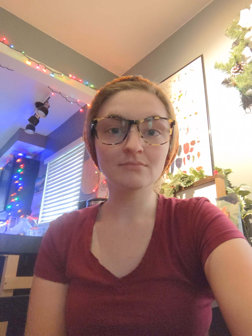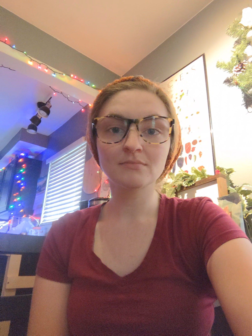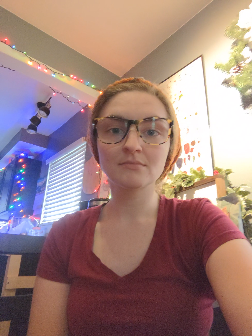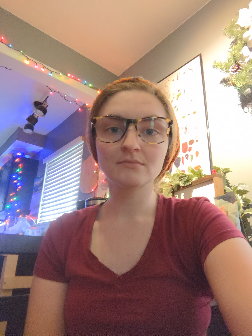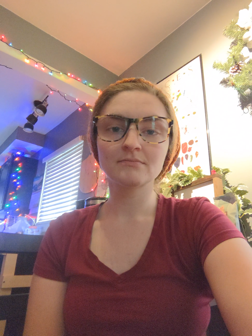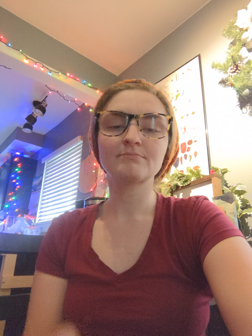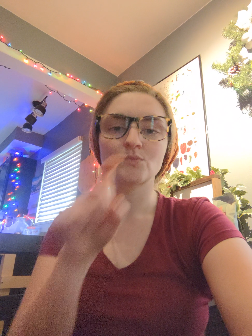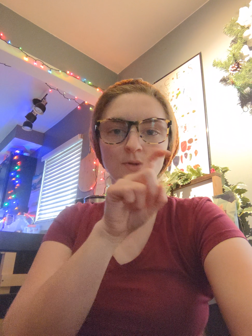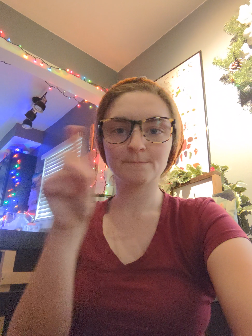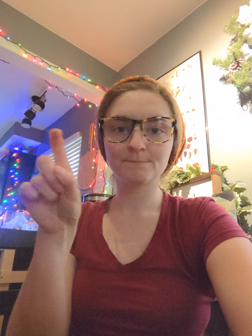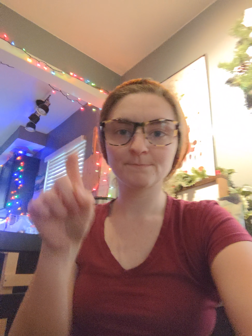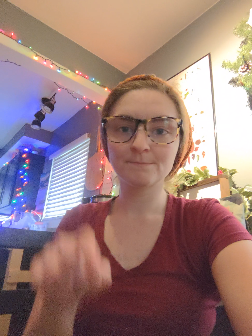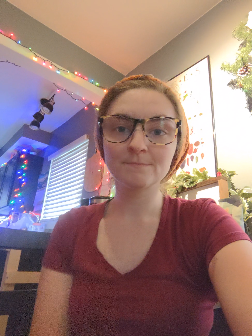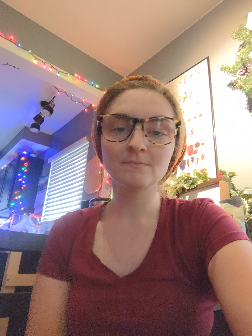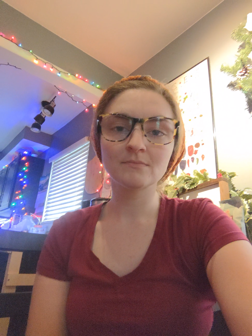closet